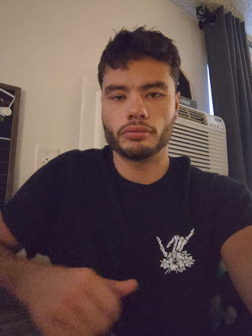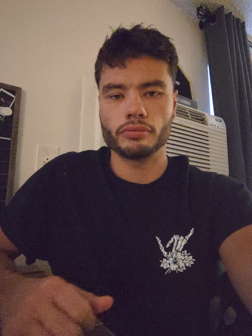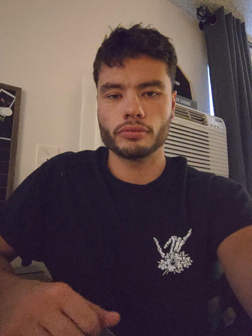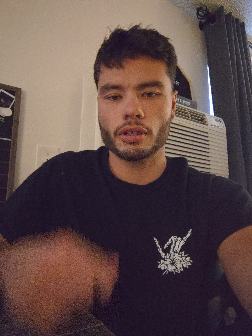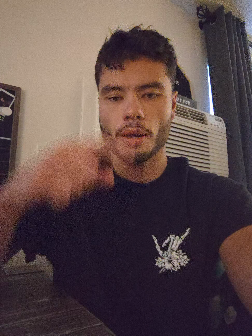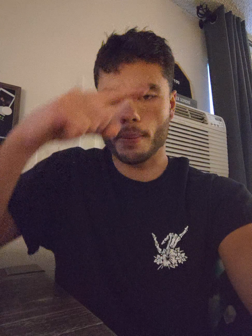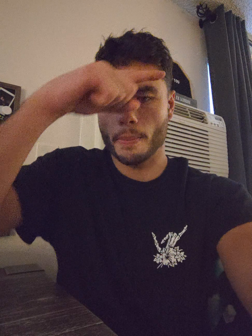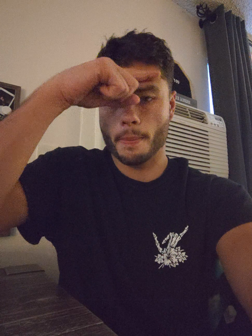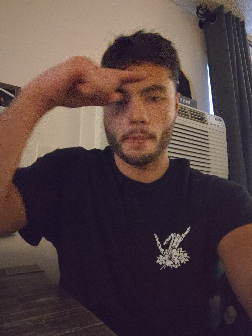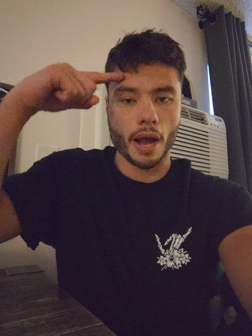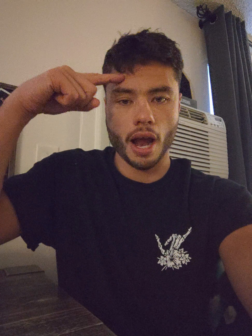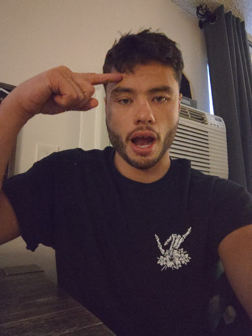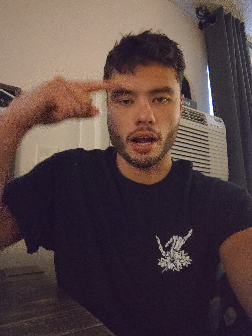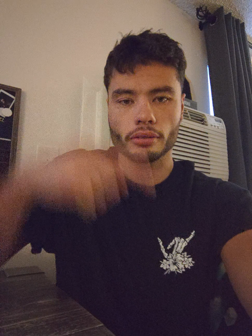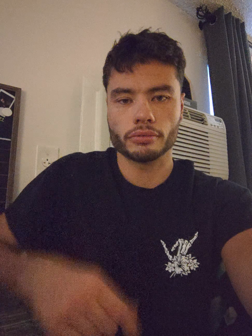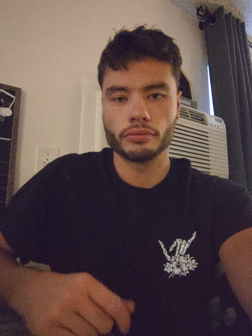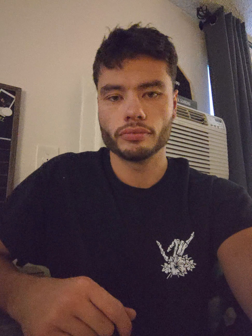black